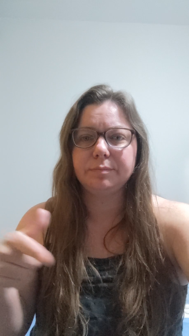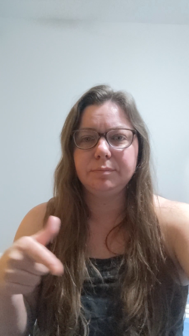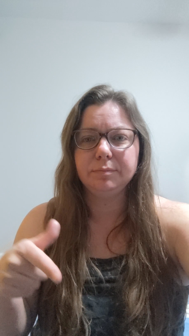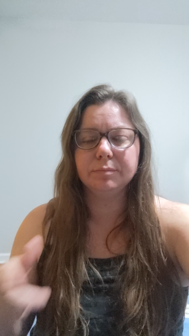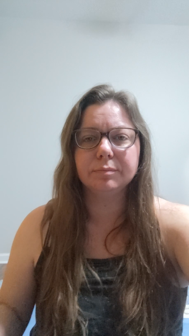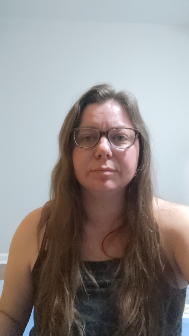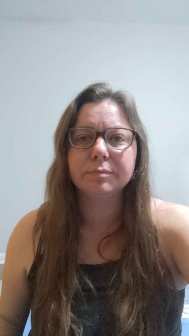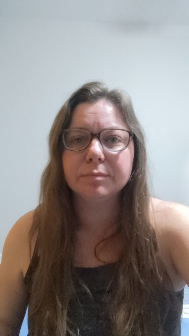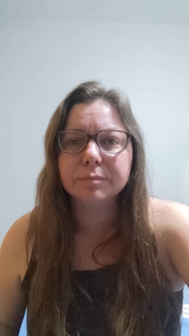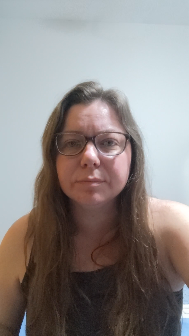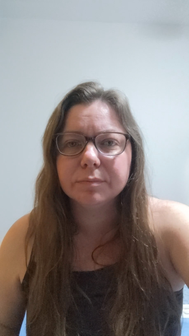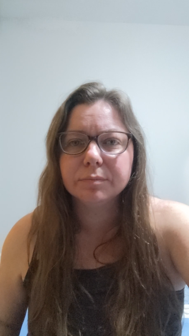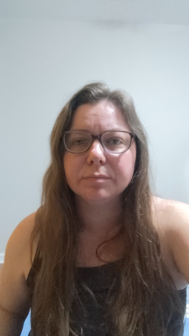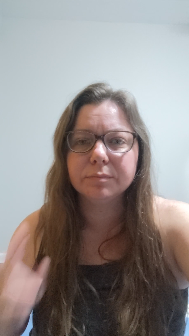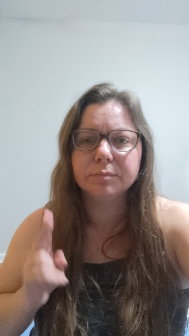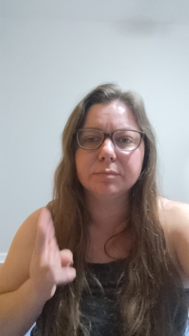hurry